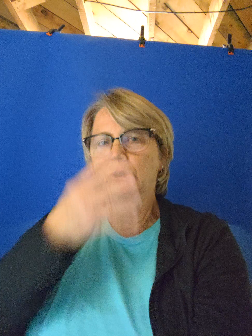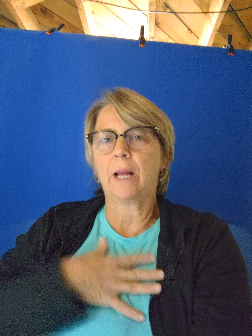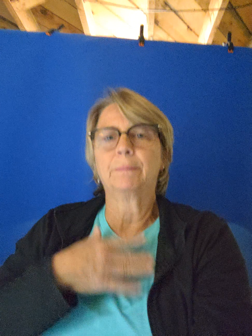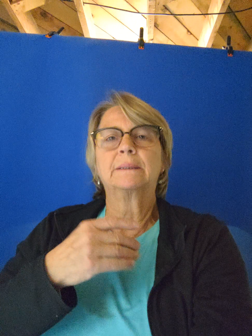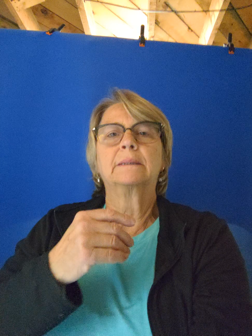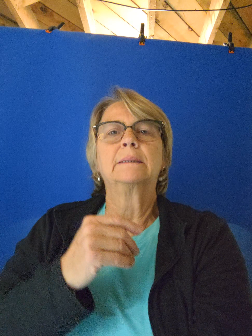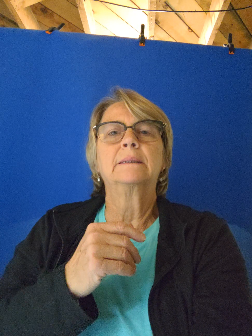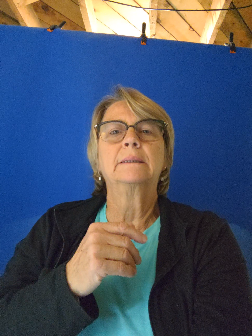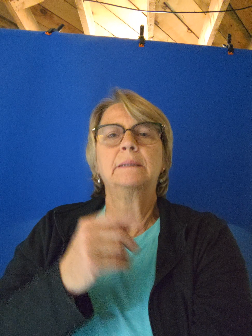pajamas